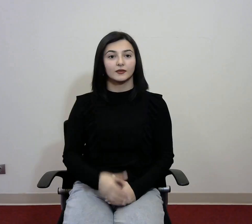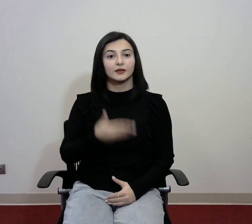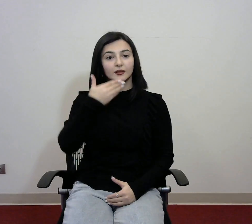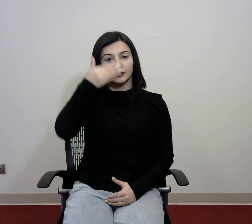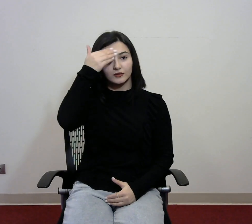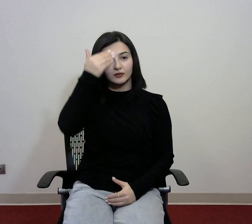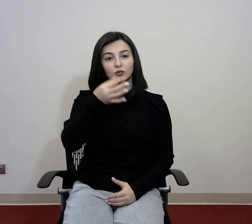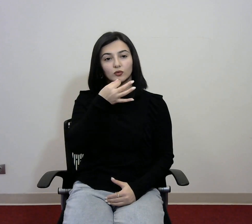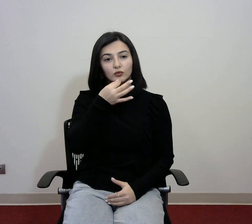yazda